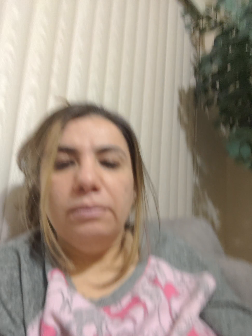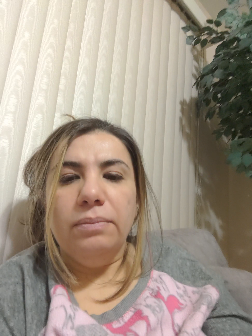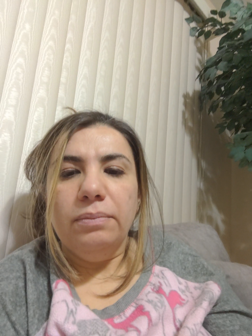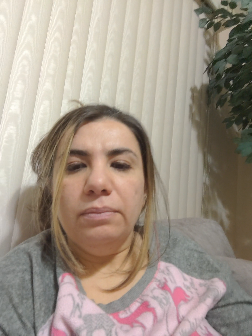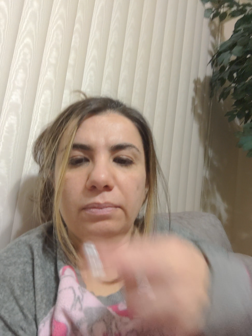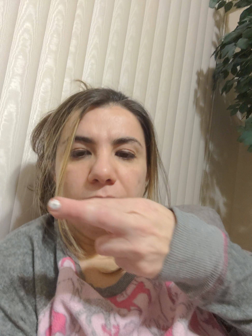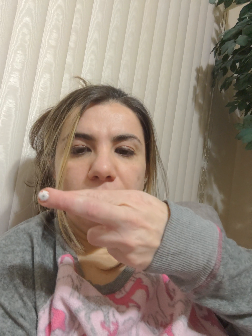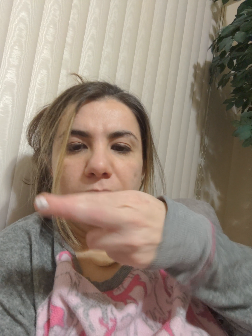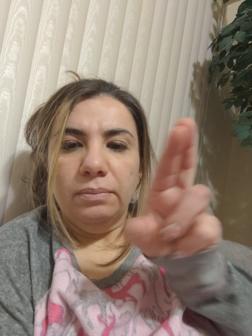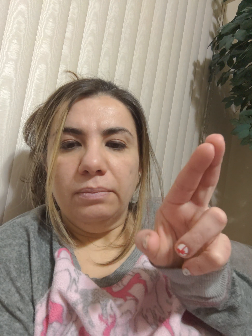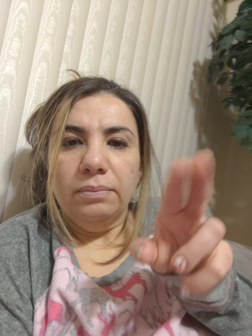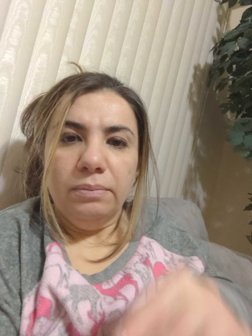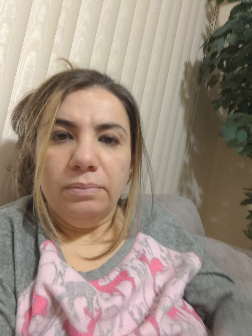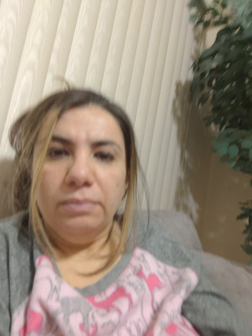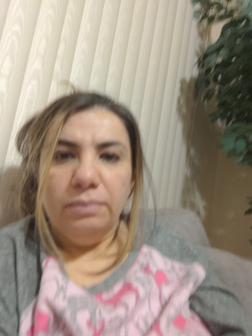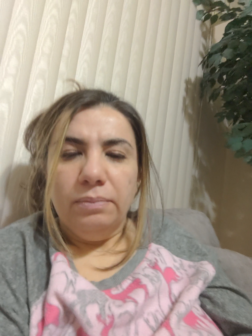room